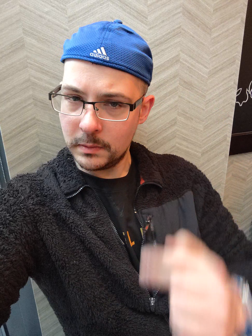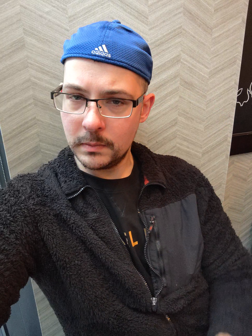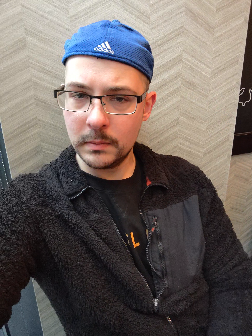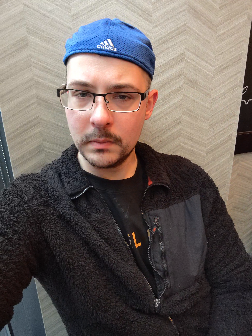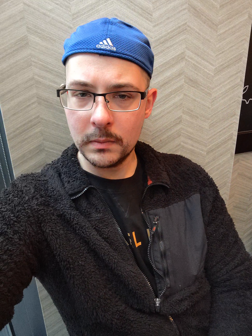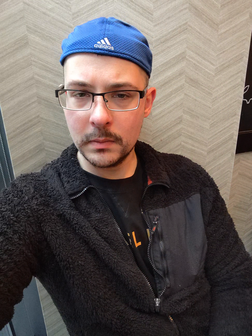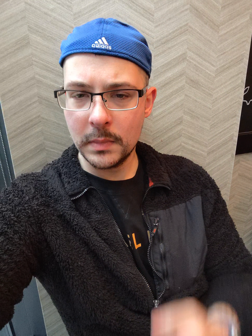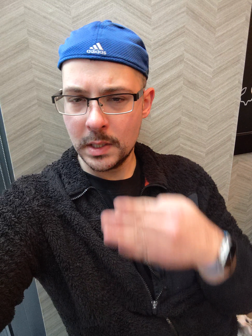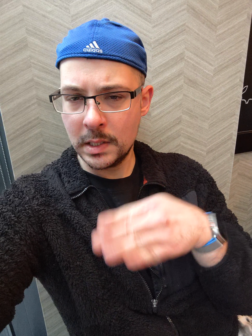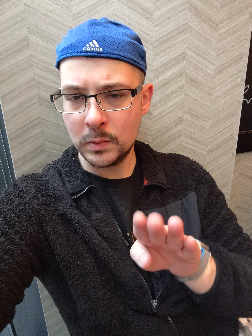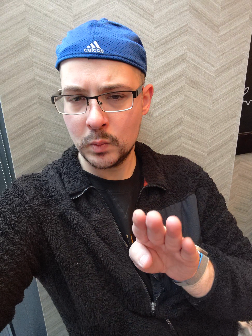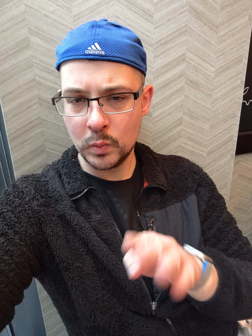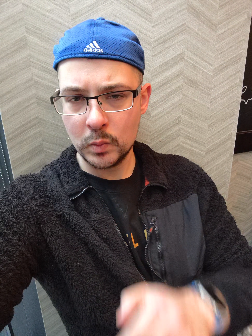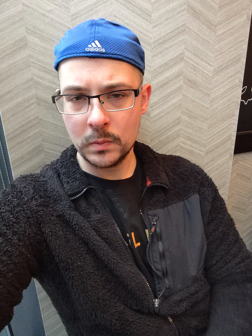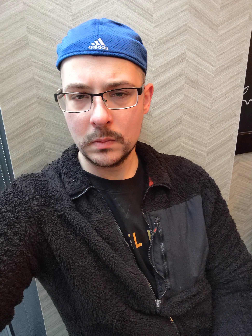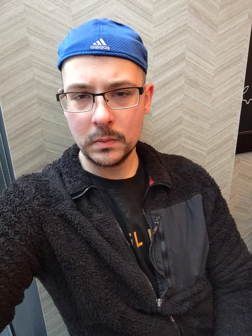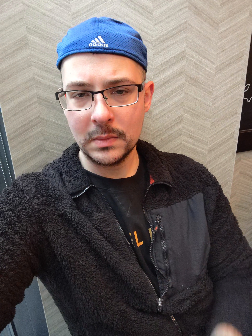into